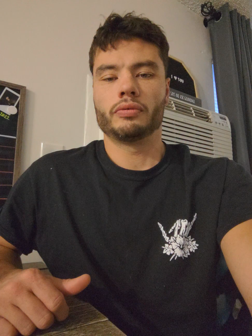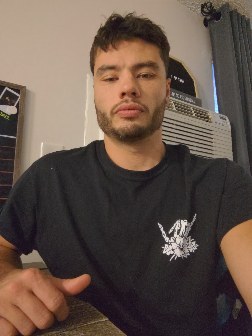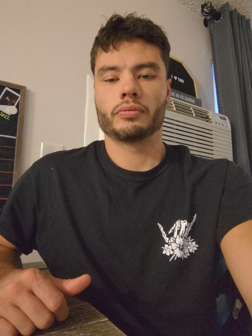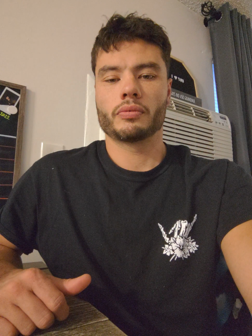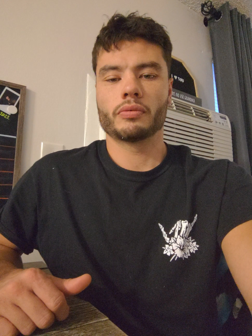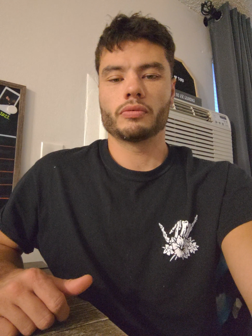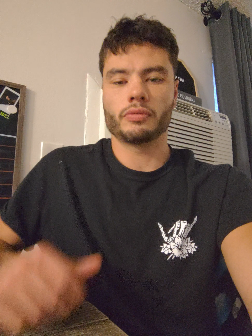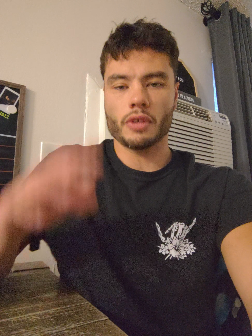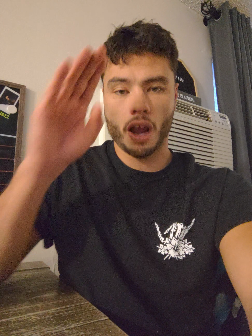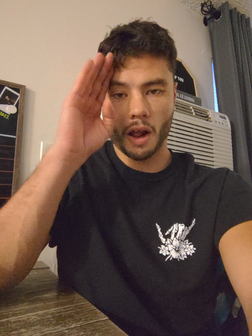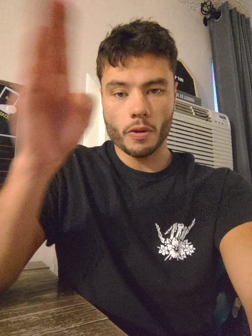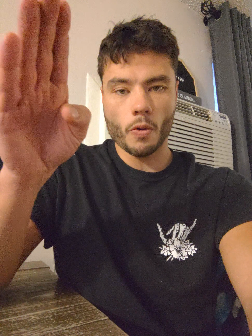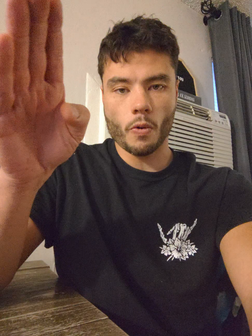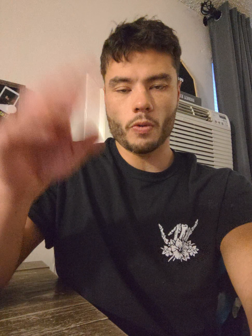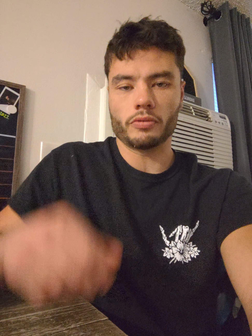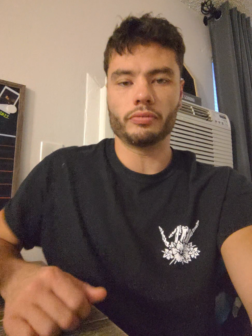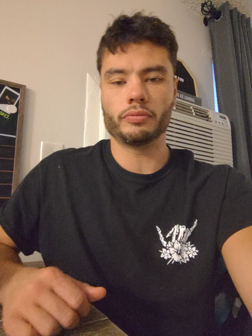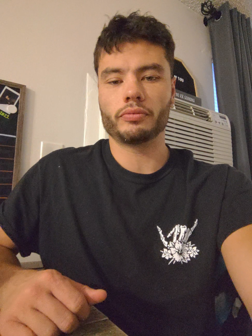hello